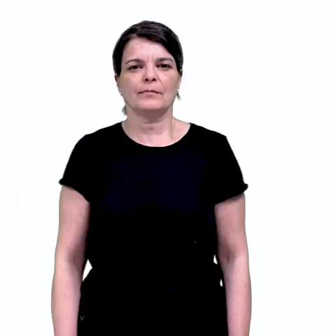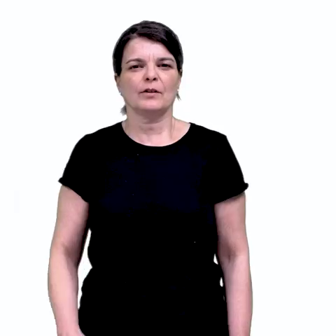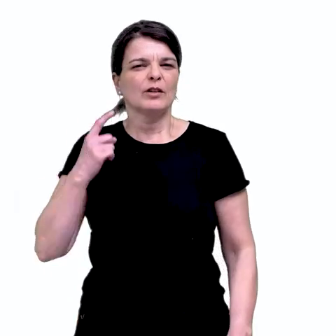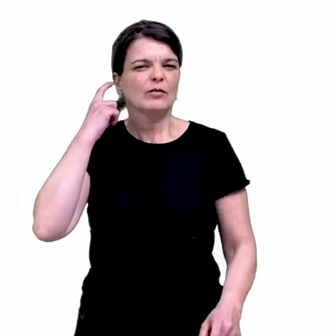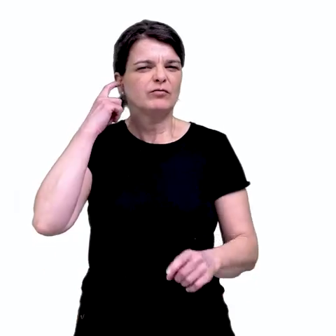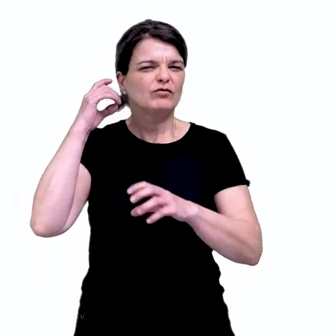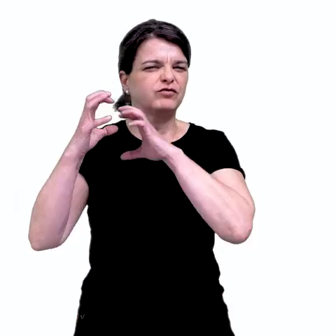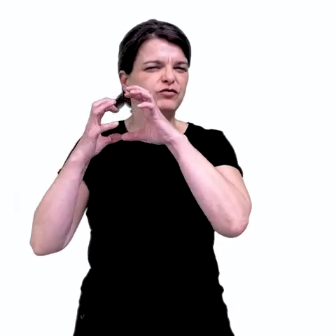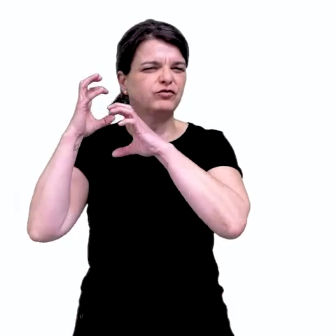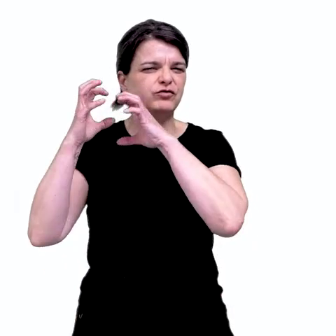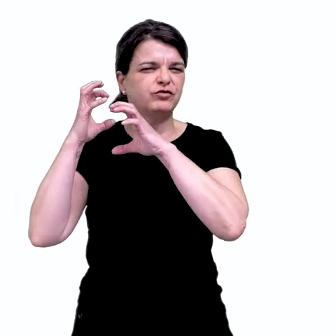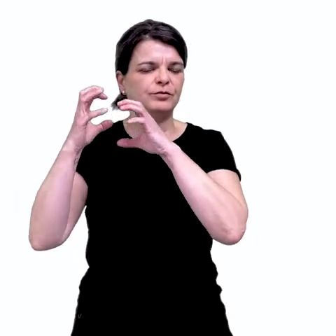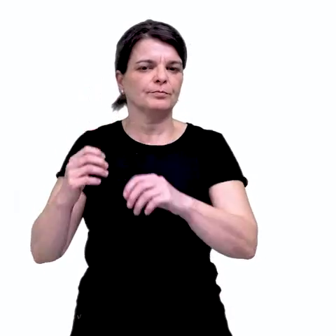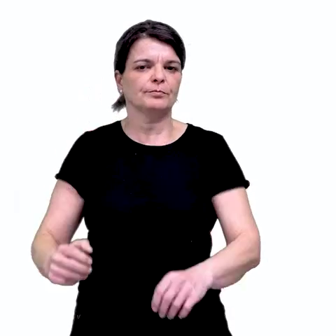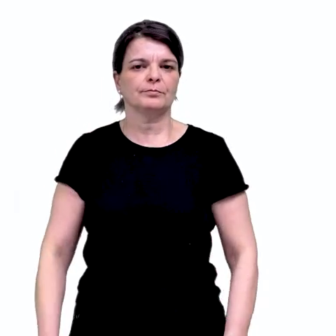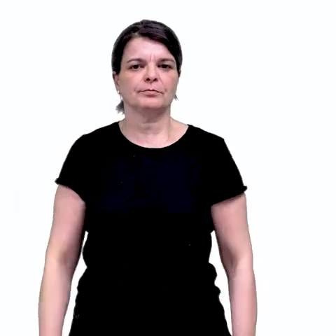oir ruido